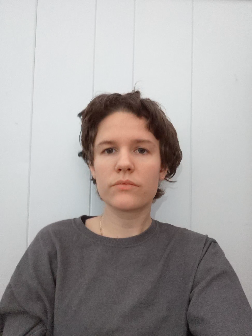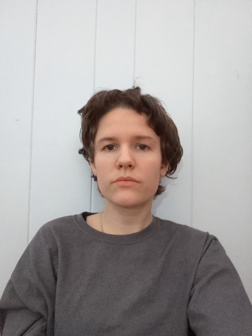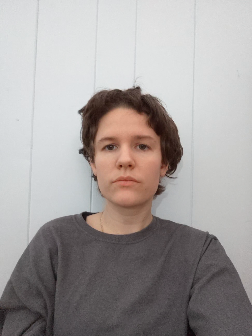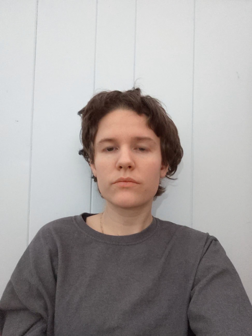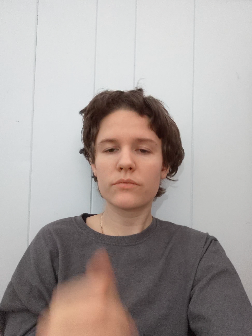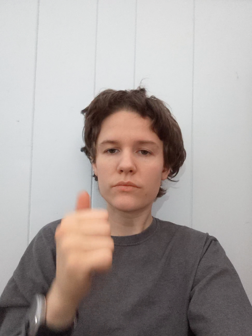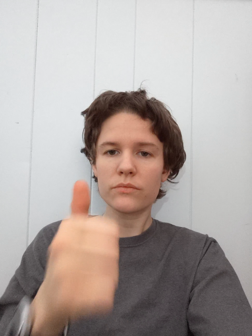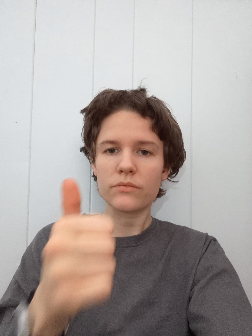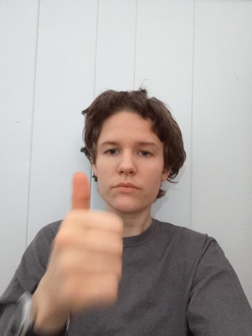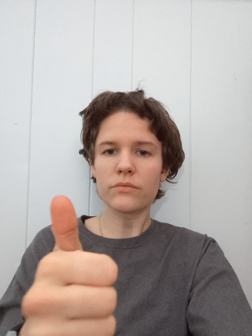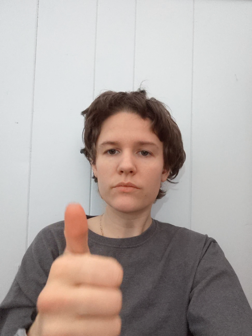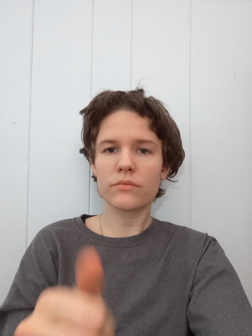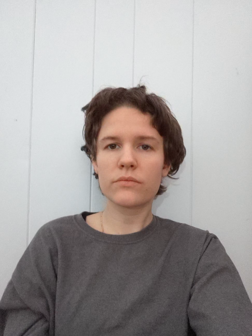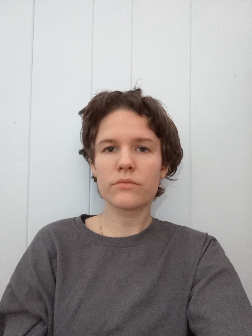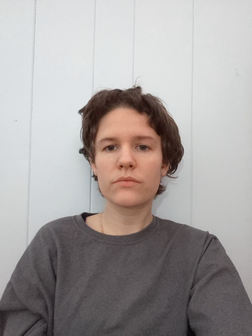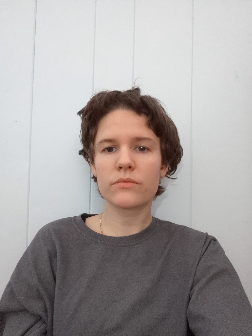yourself